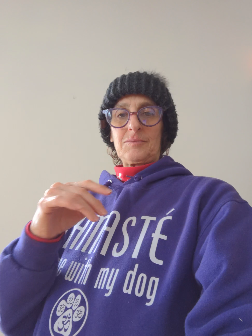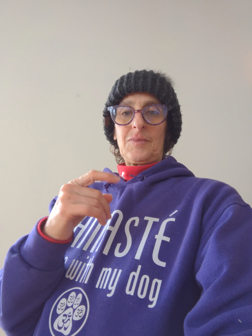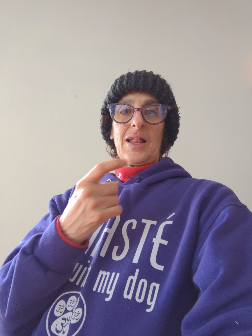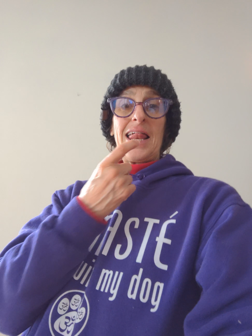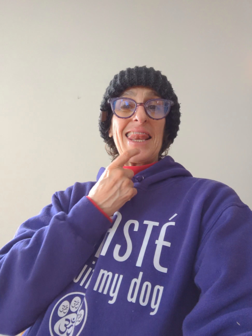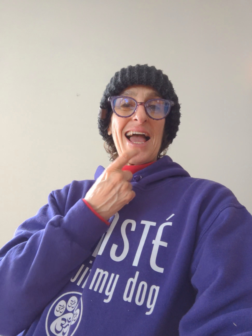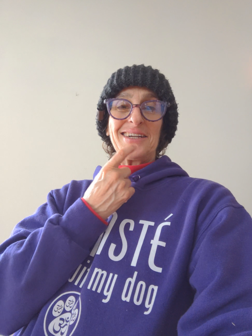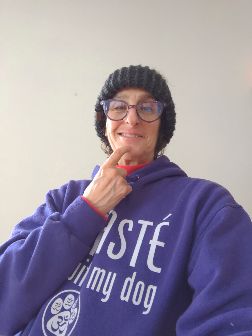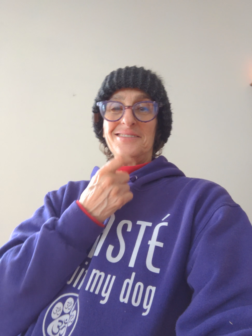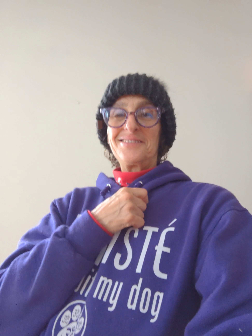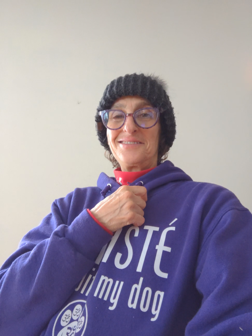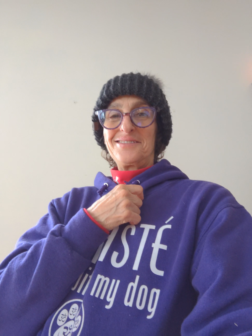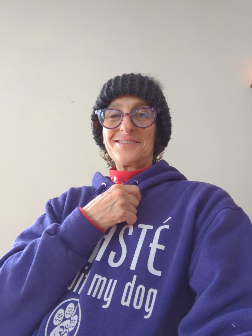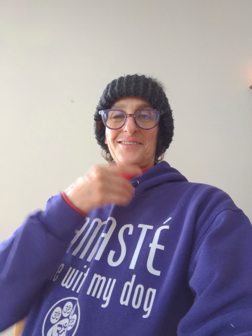window